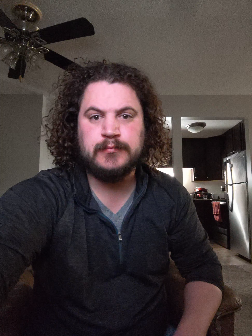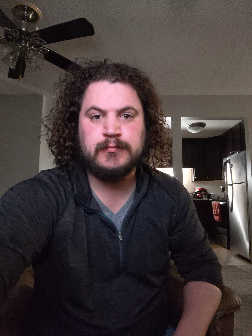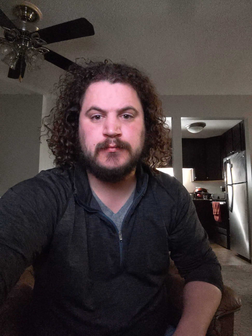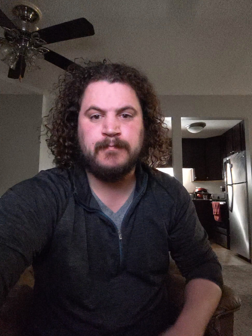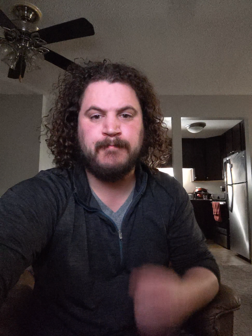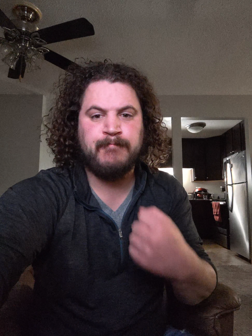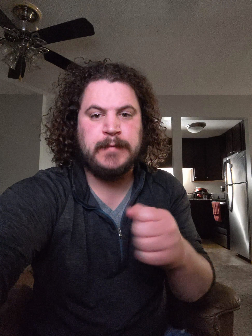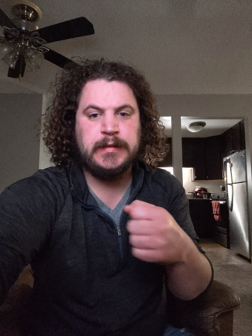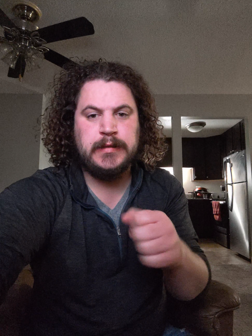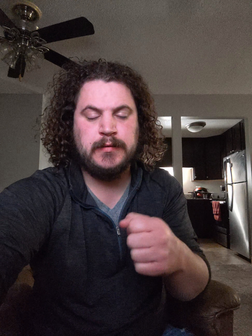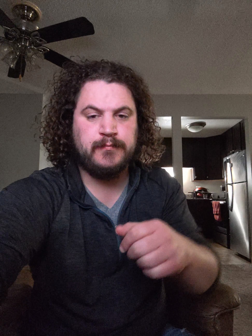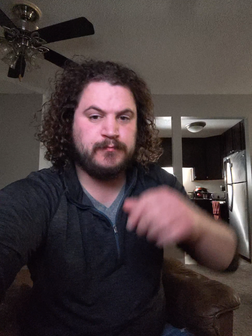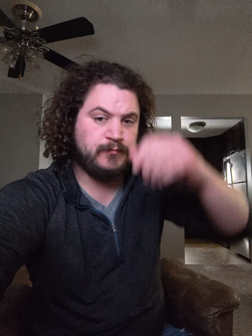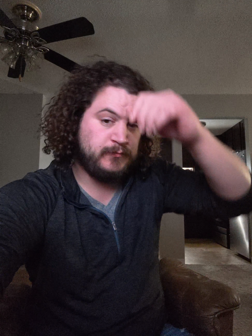make